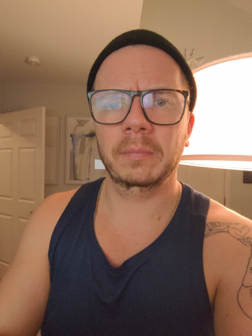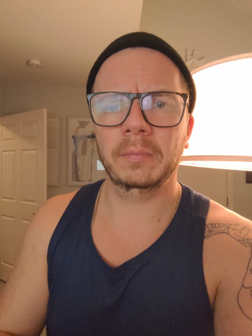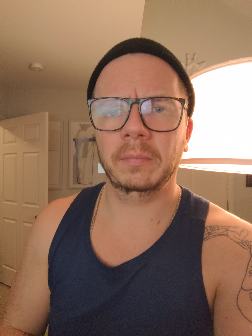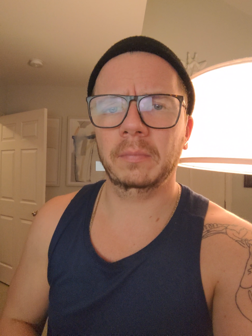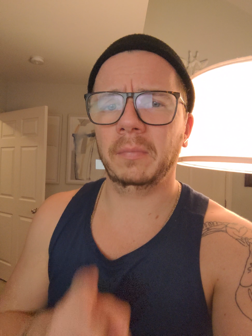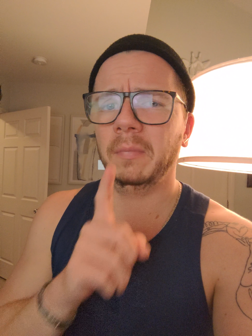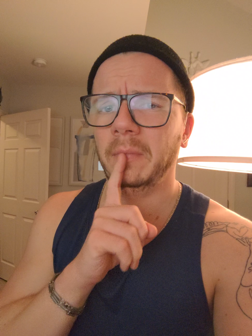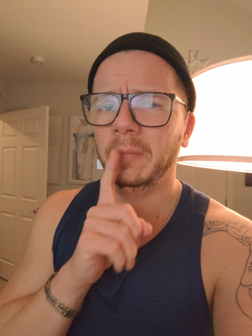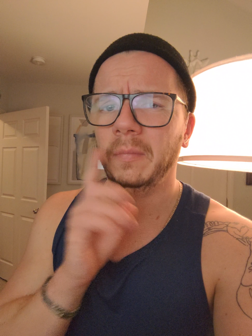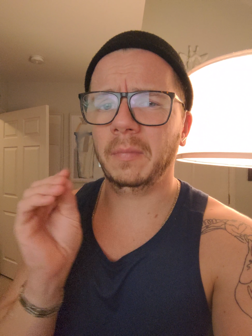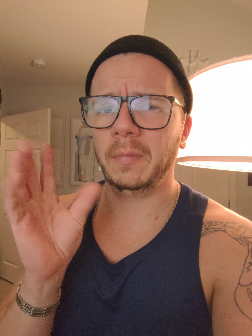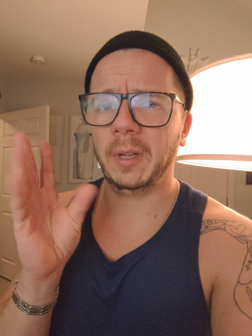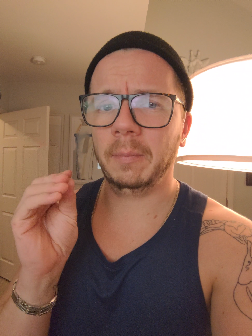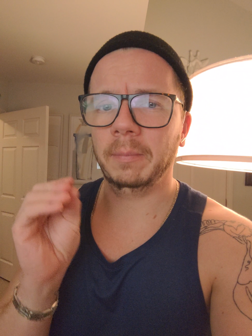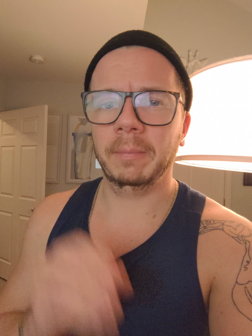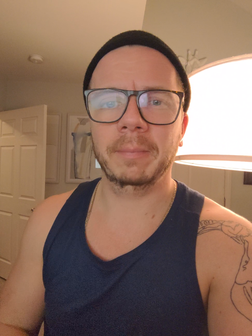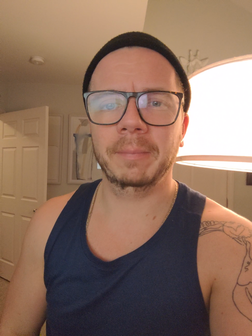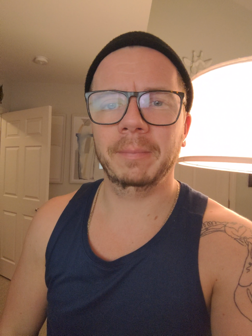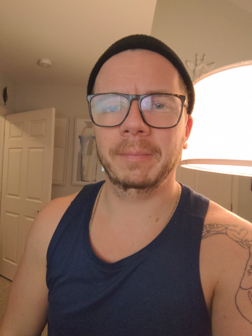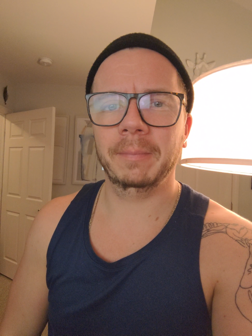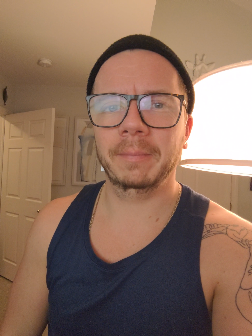lamp